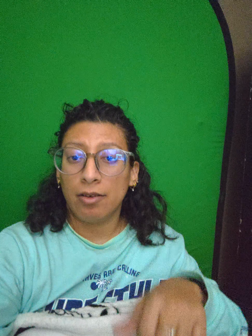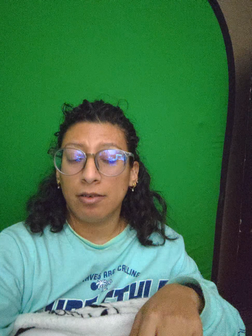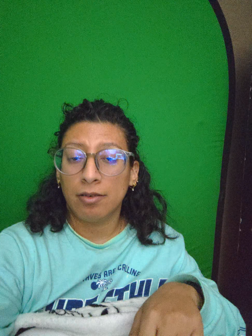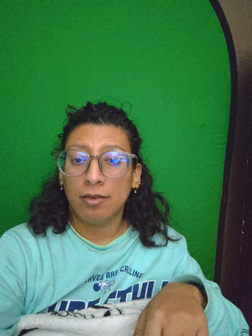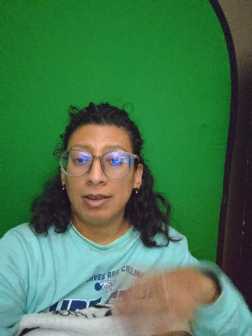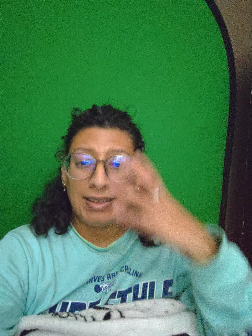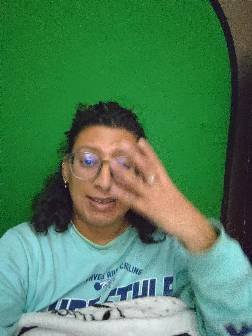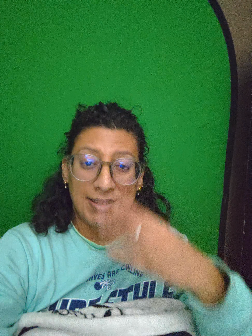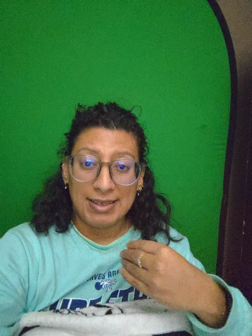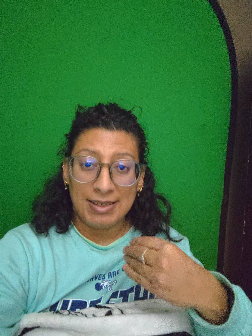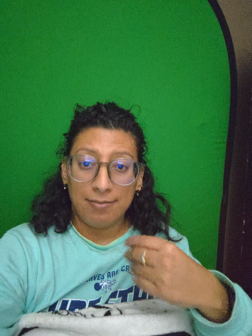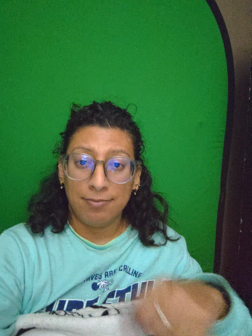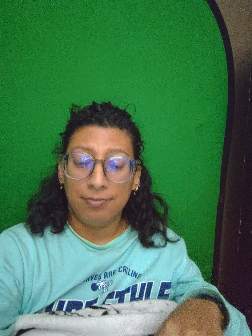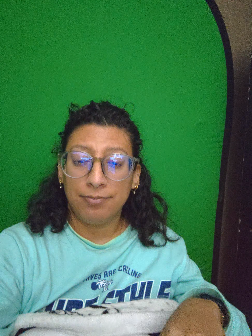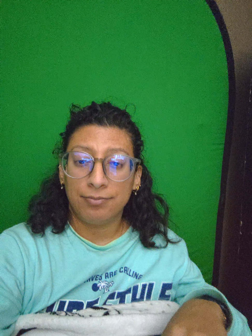sleep